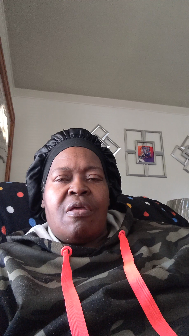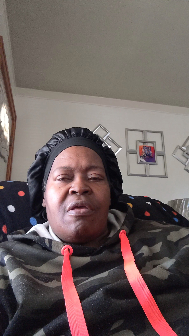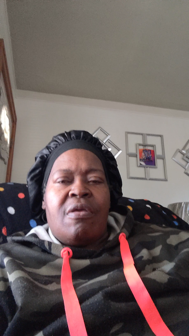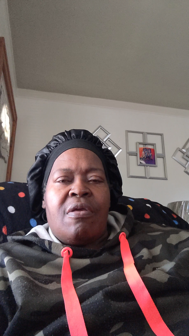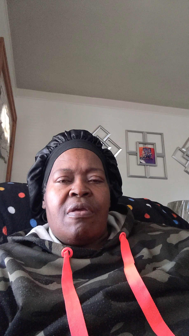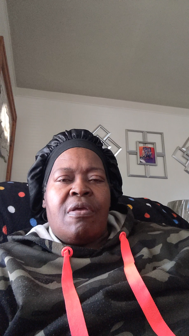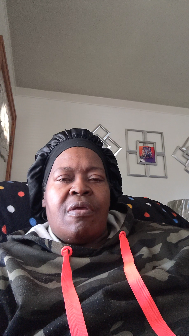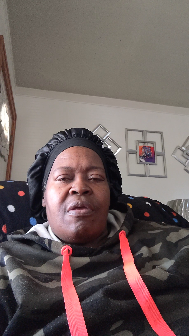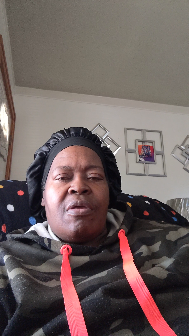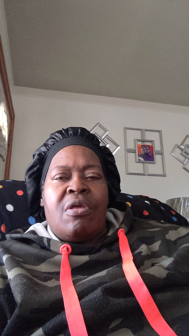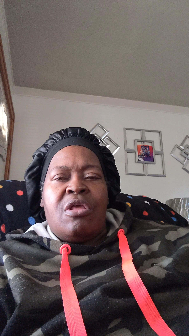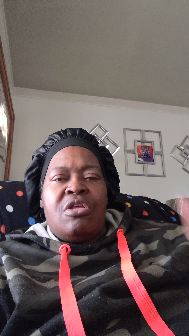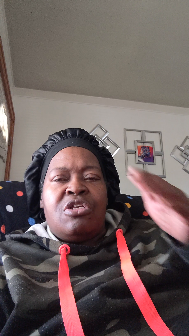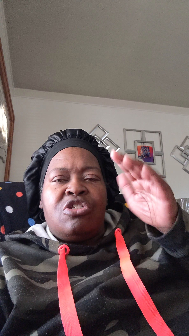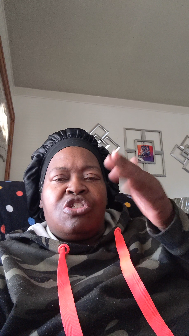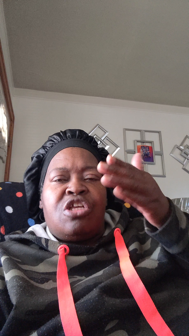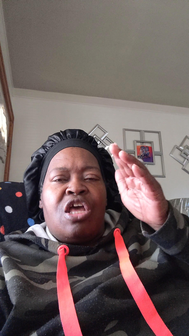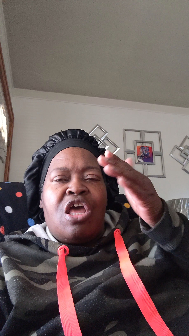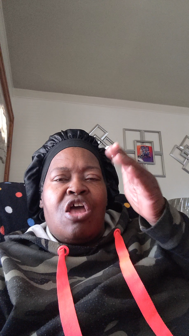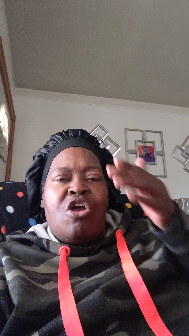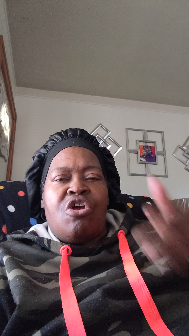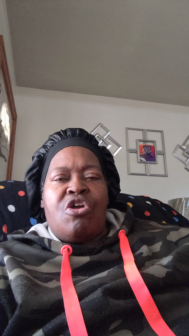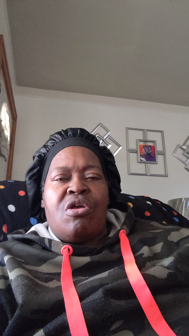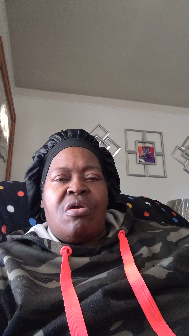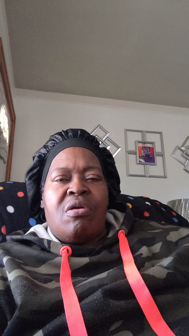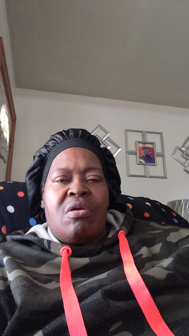share